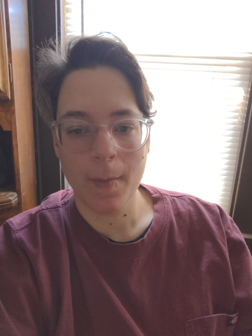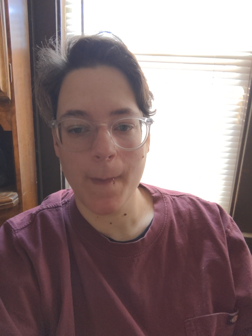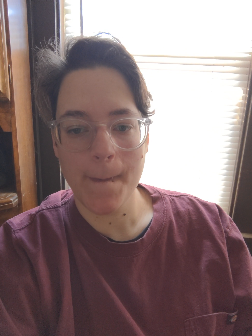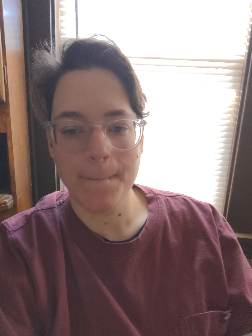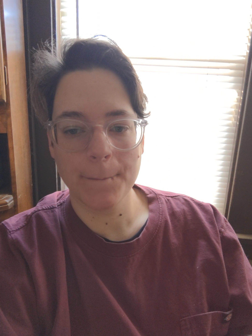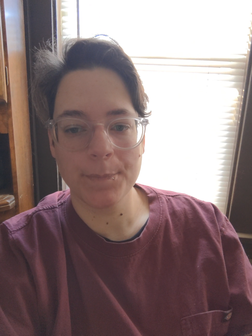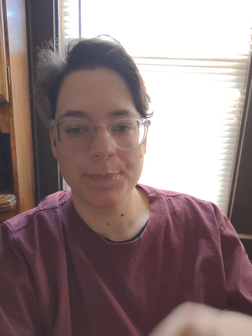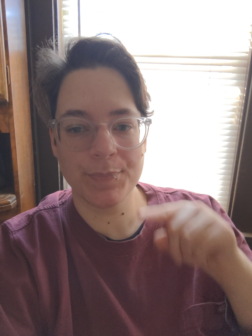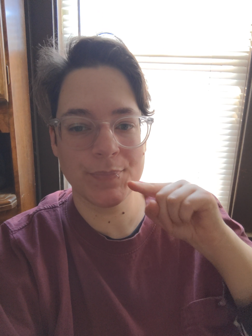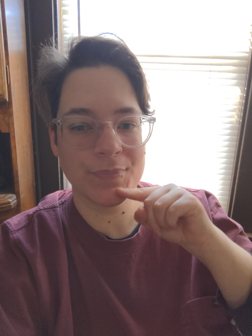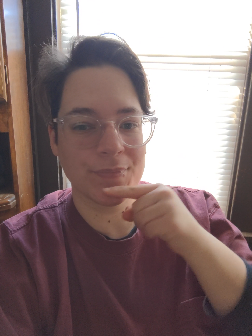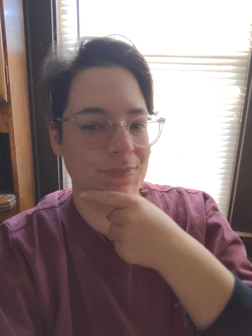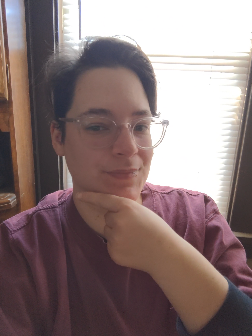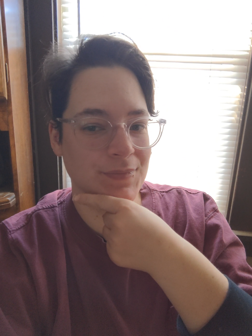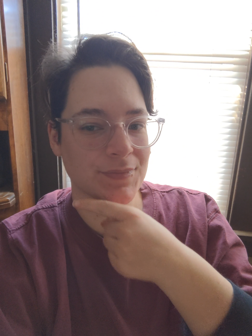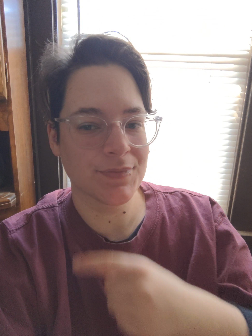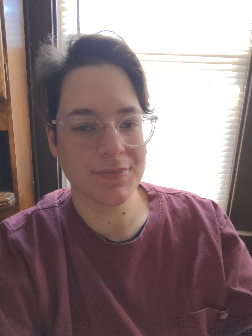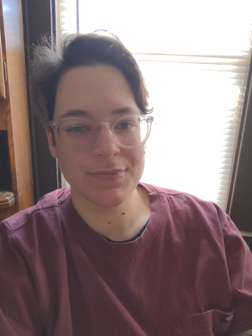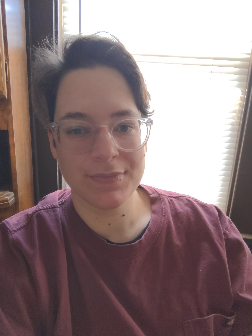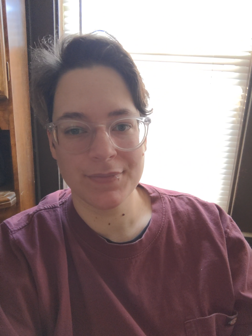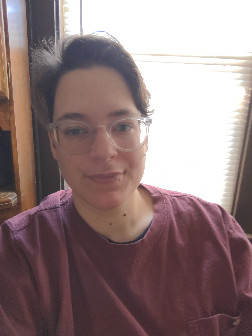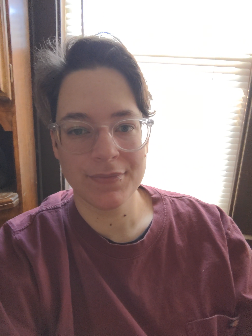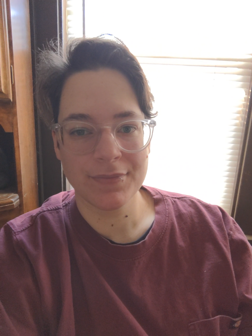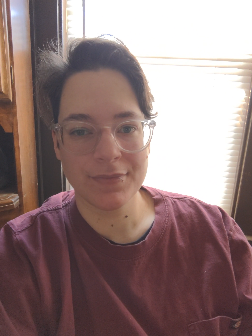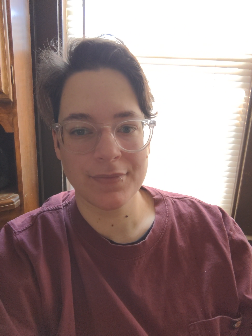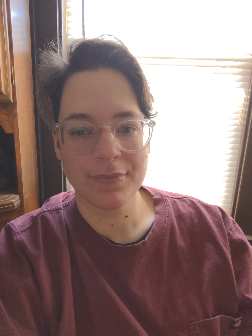carrot